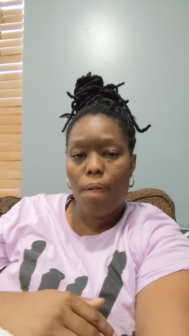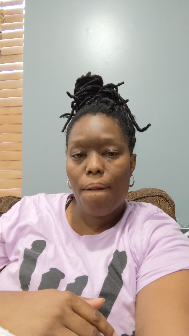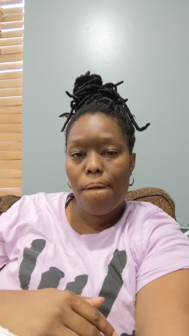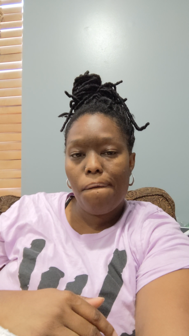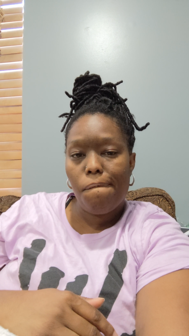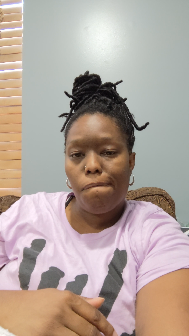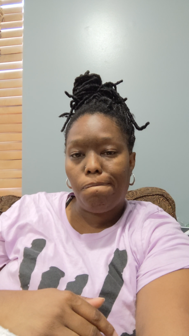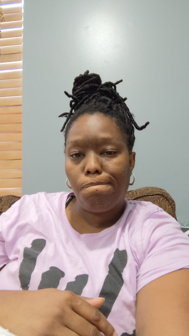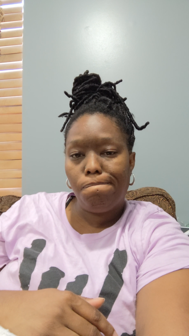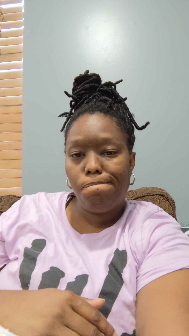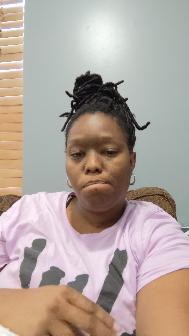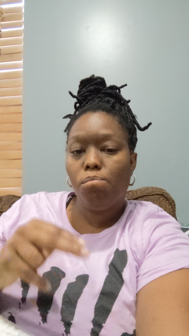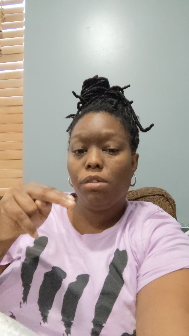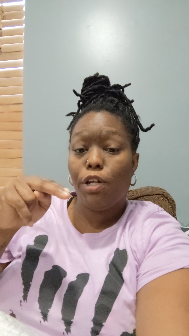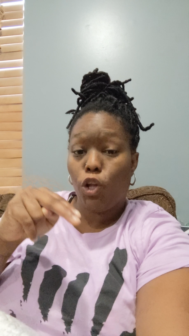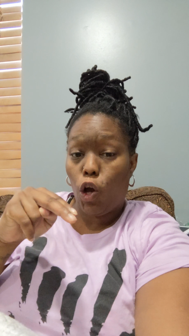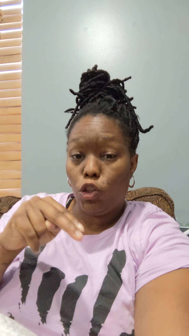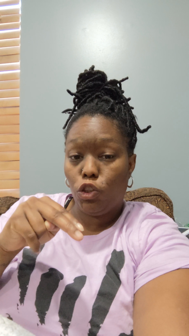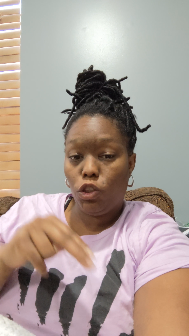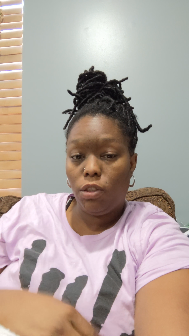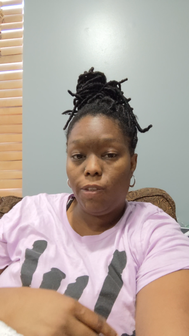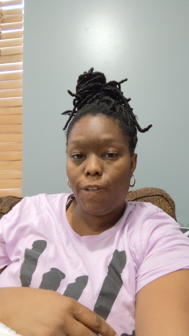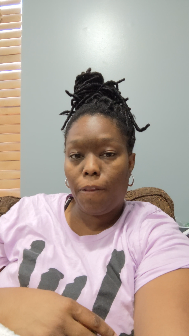nurse